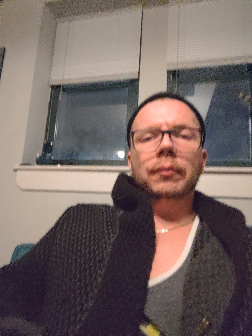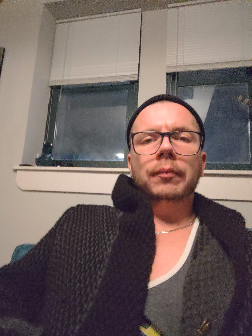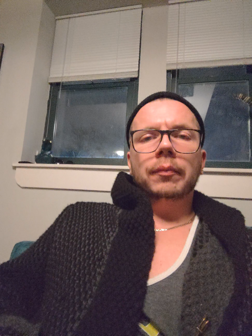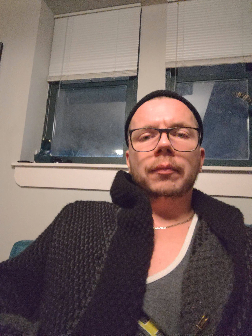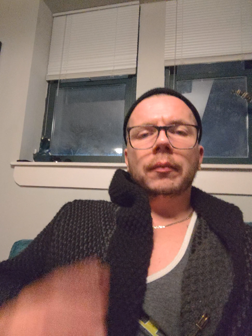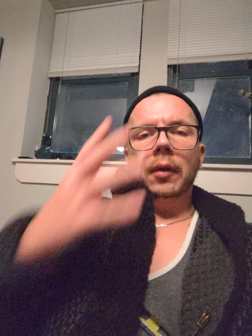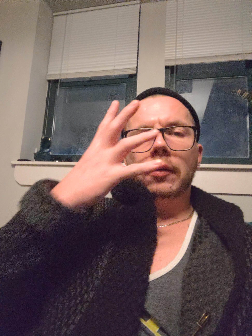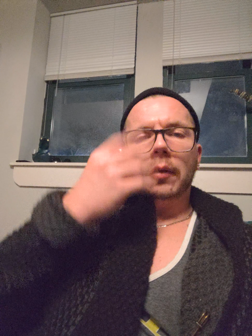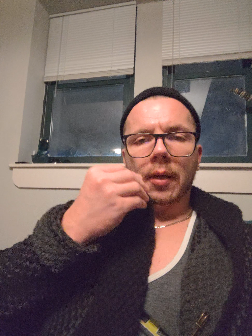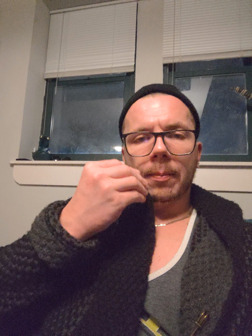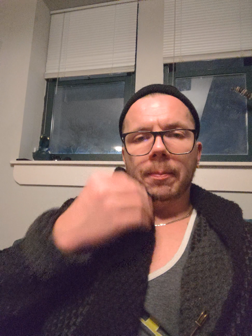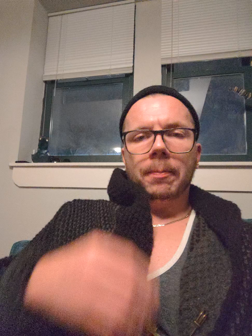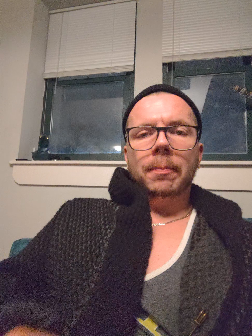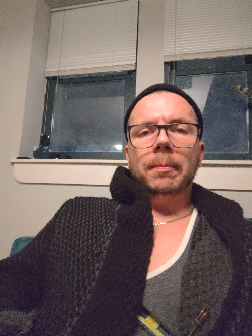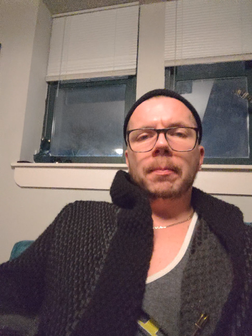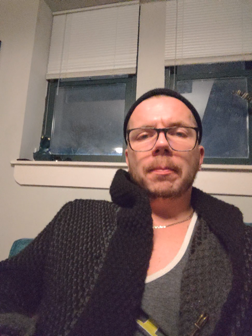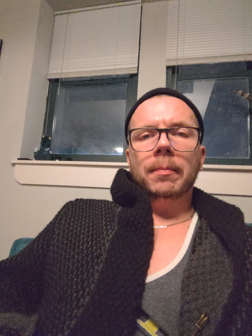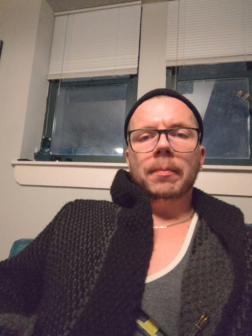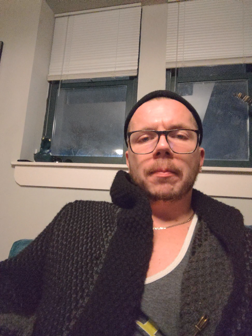sleep